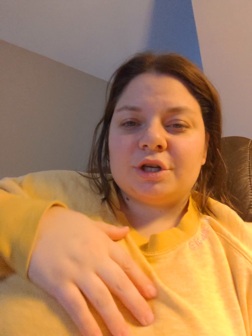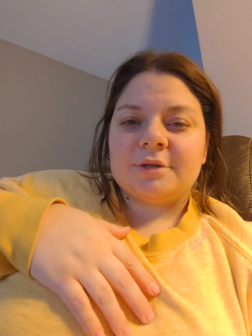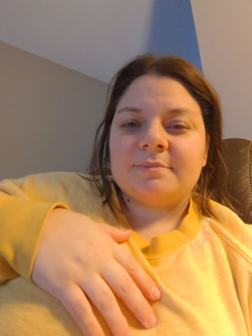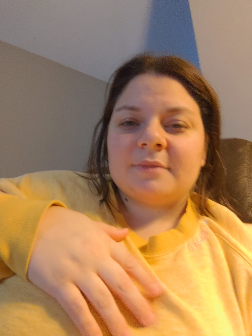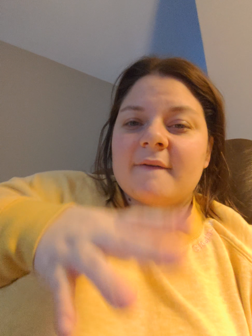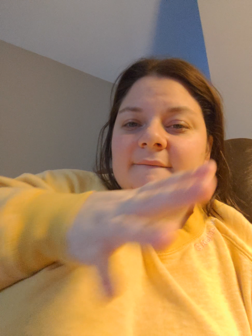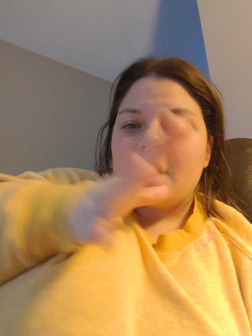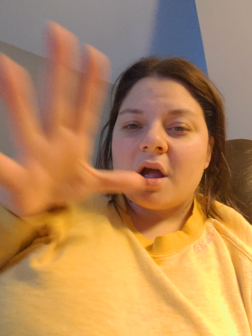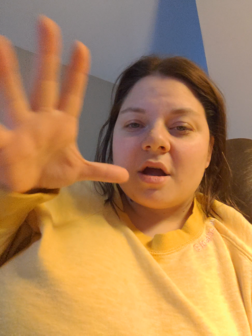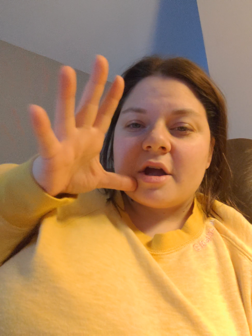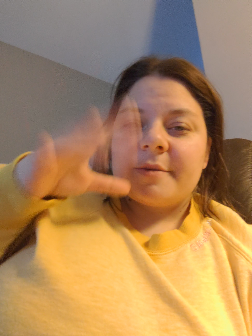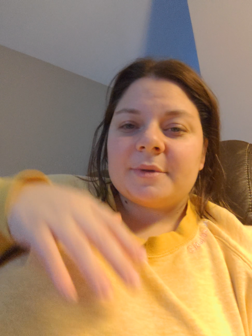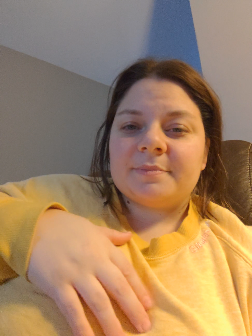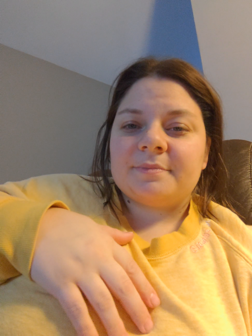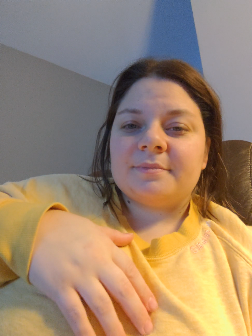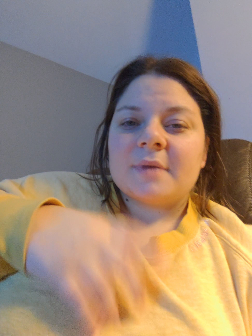farm